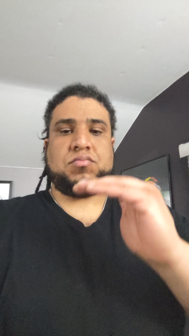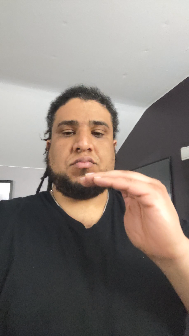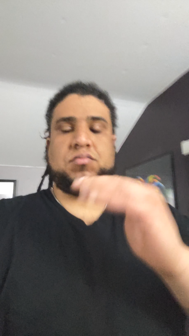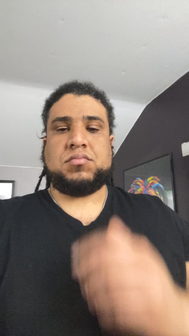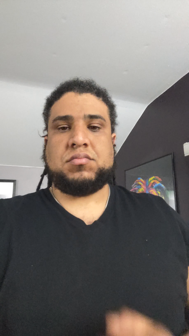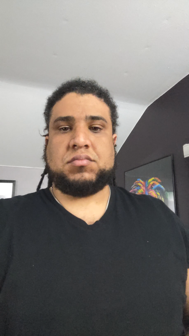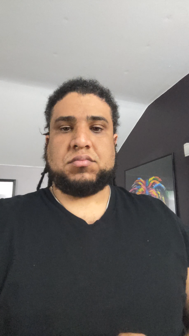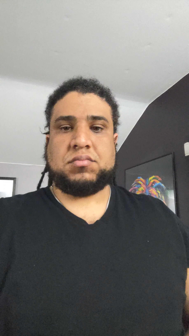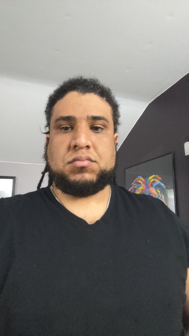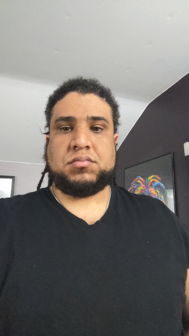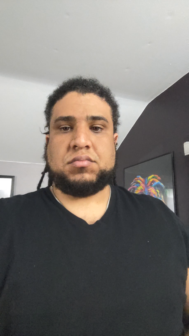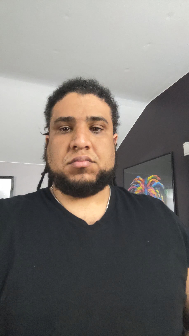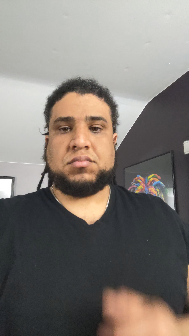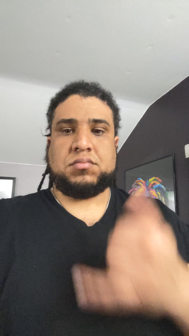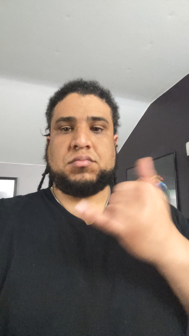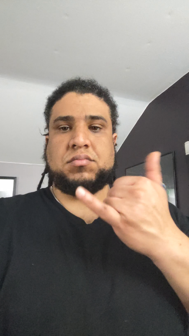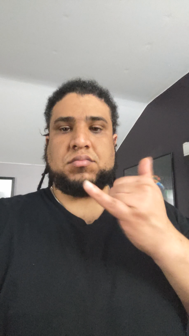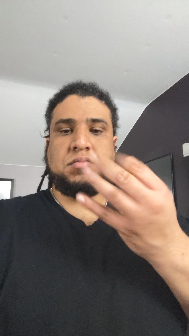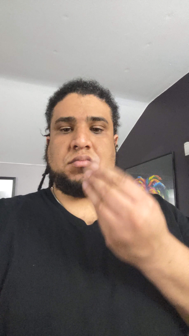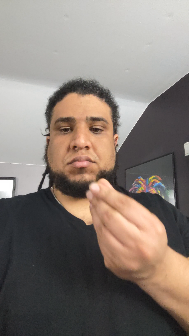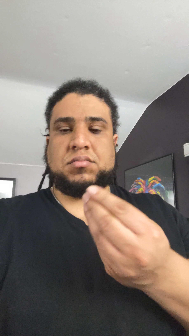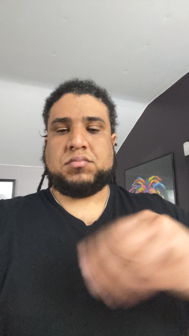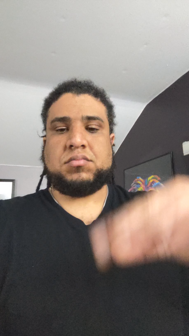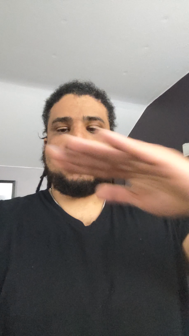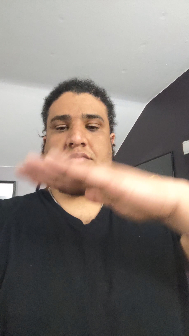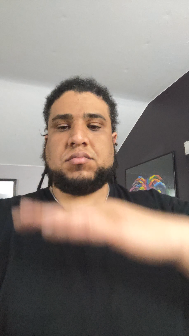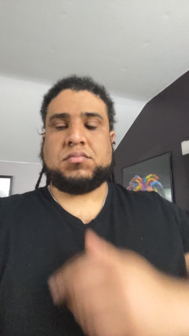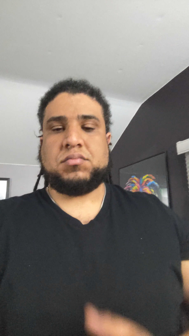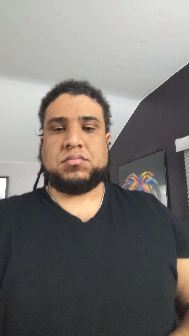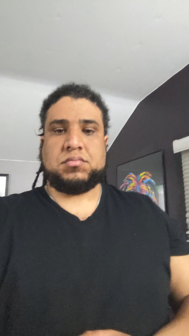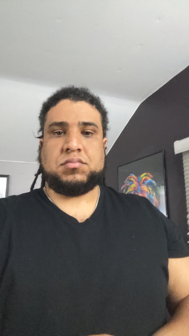playground